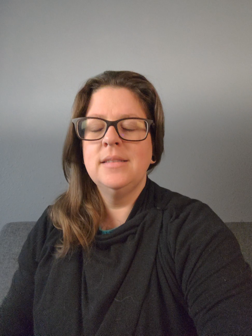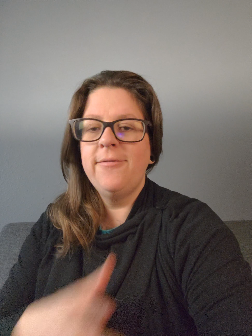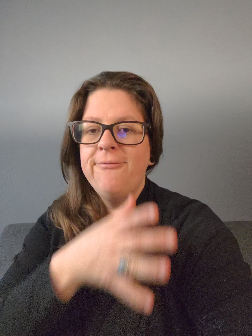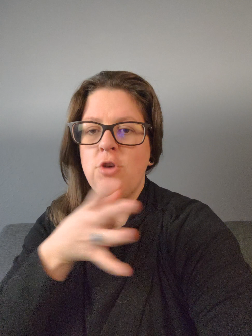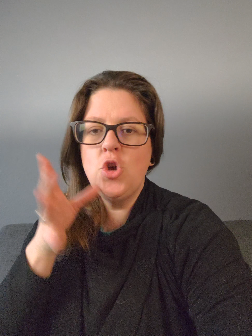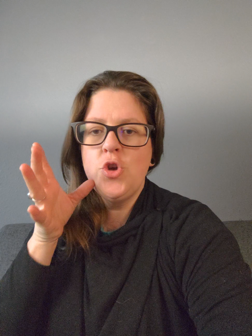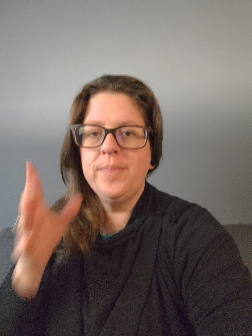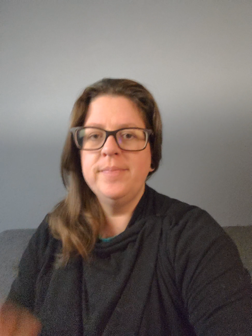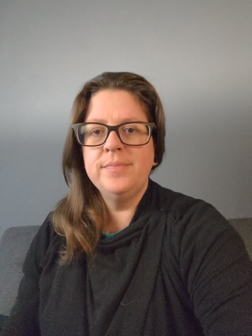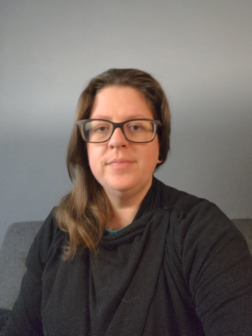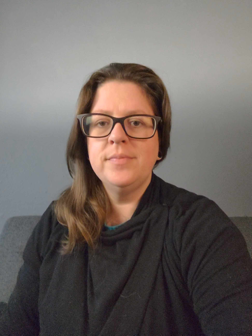farm